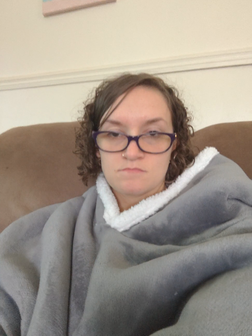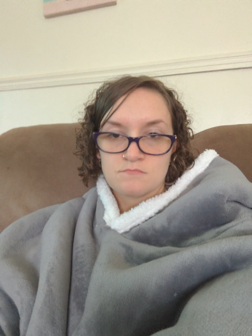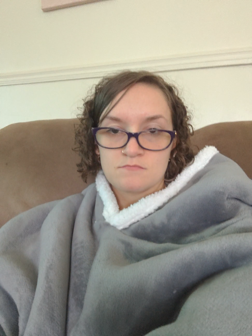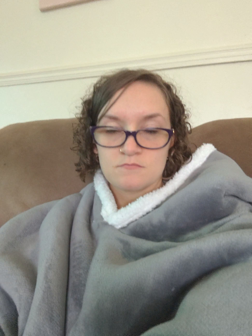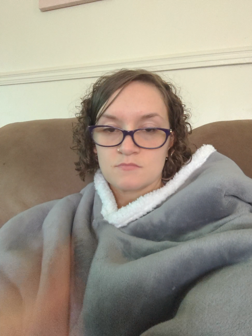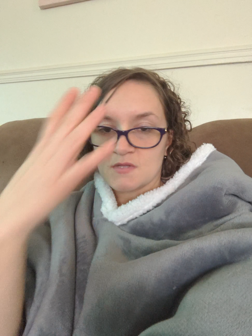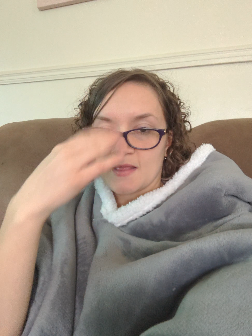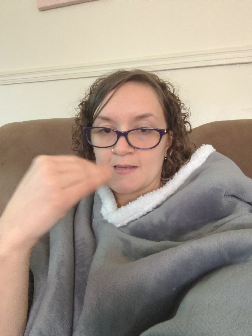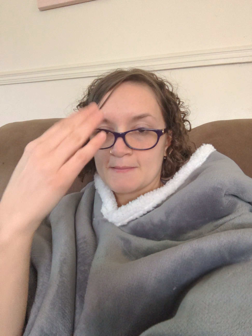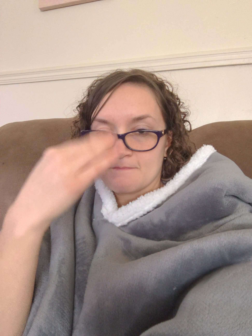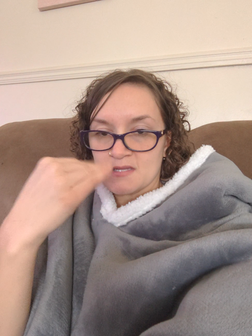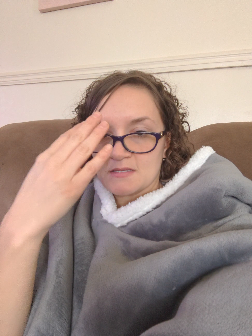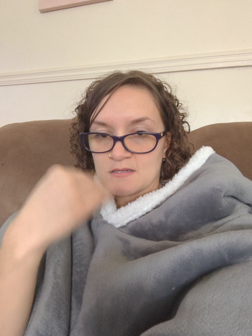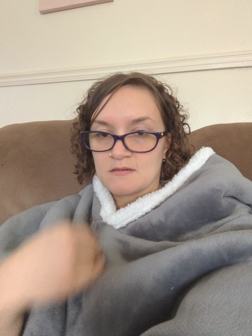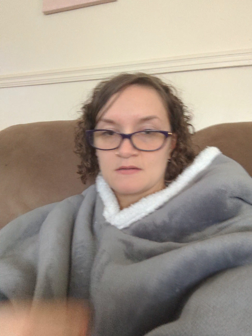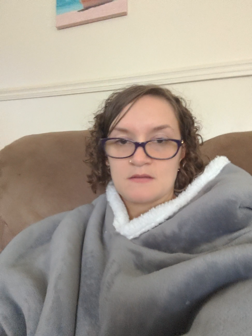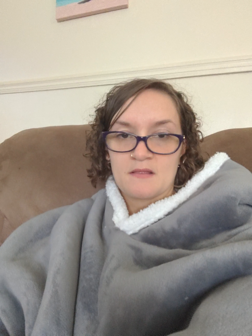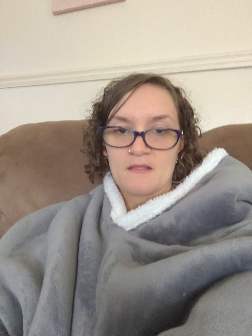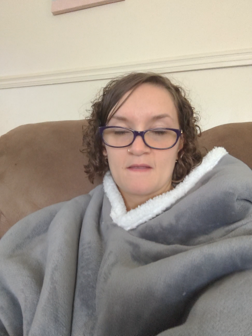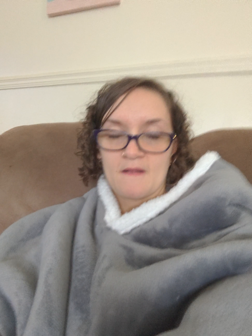sleepy